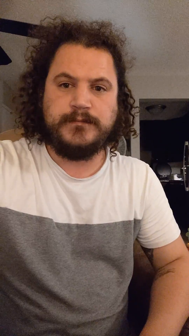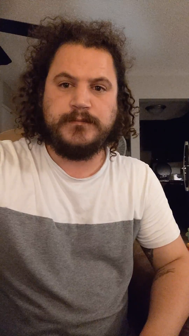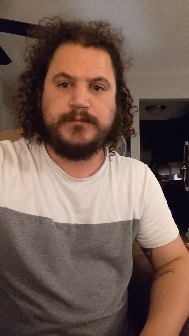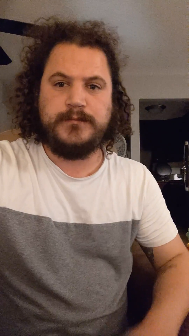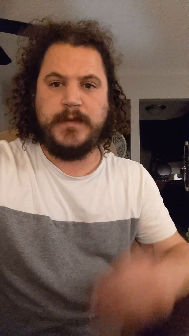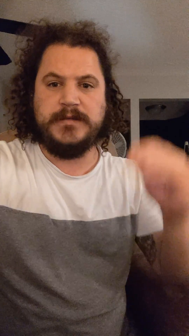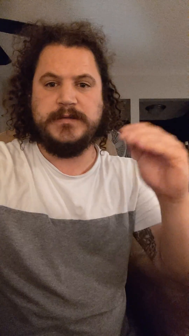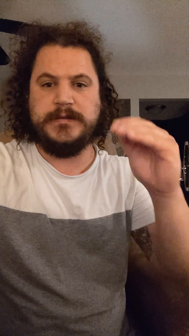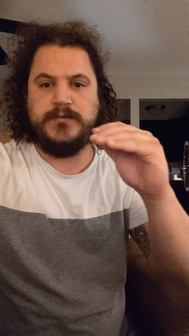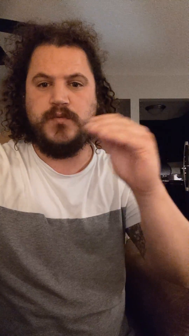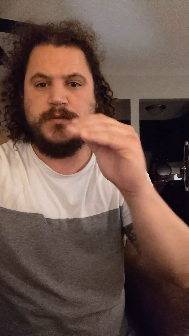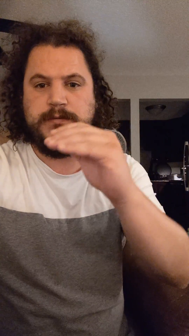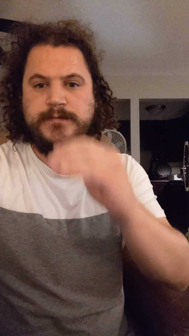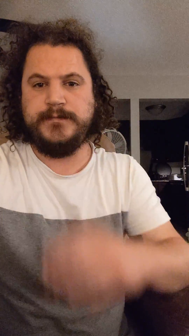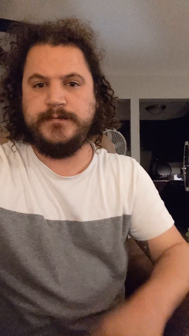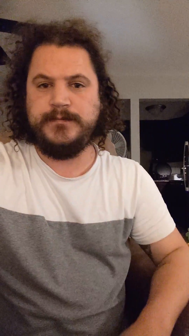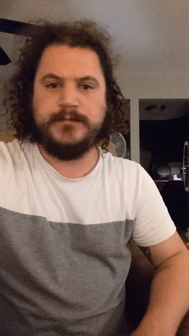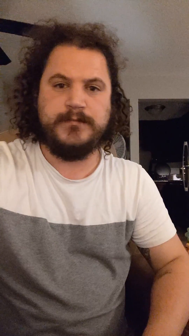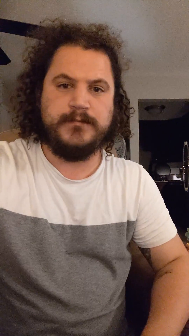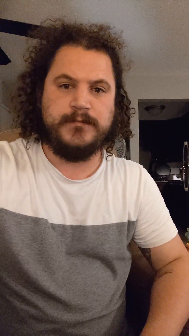dinosaur